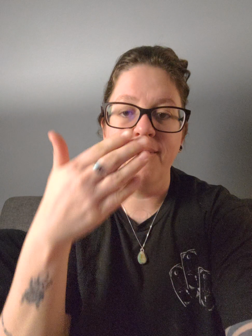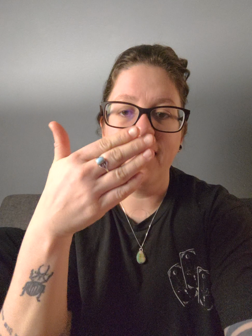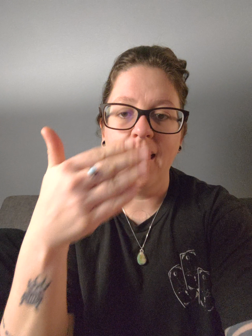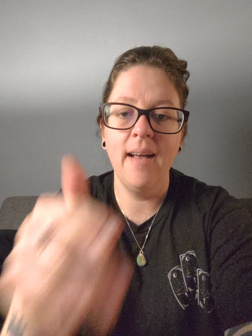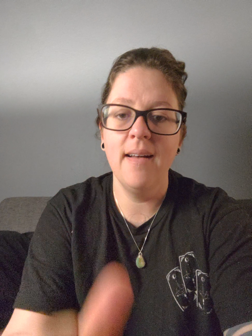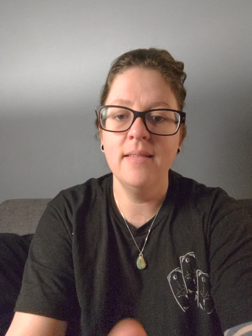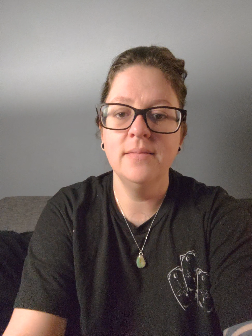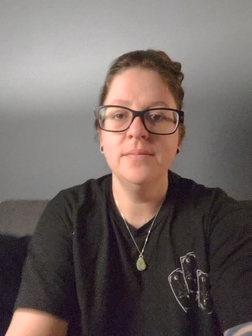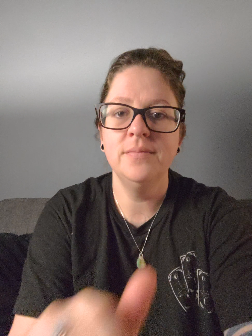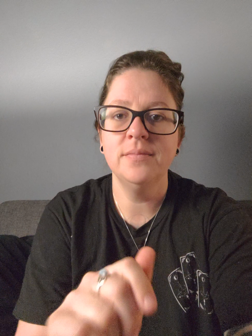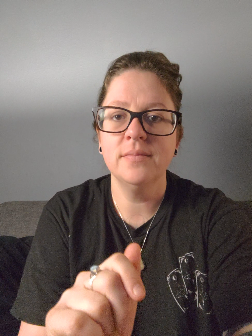flag